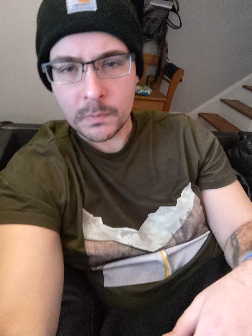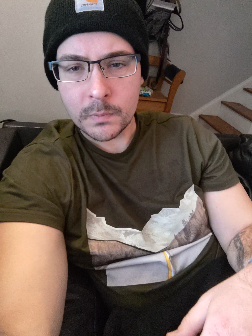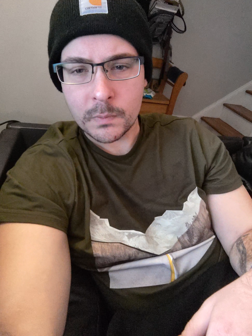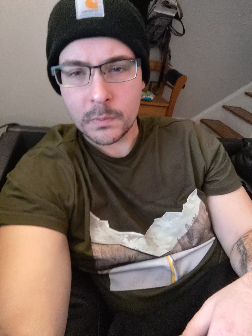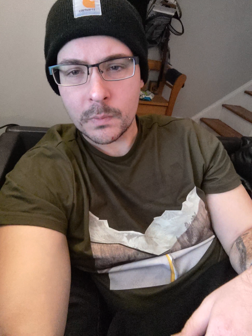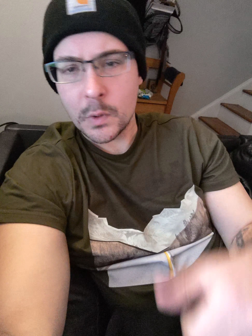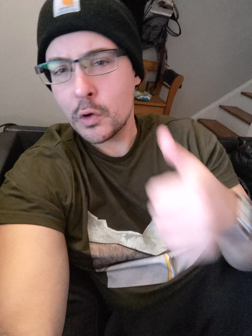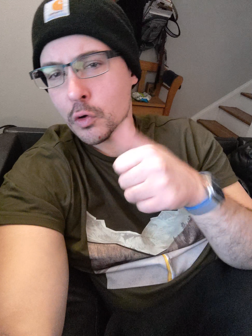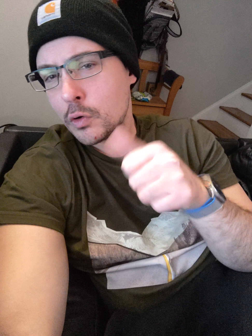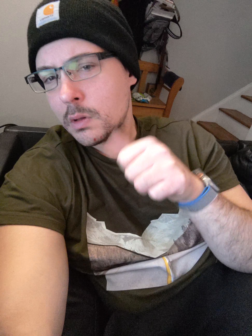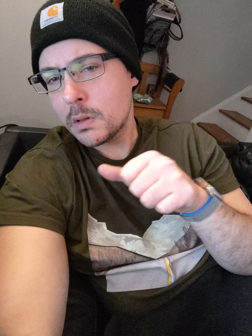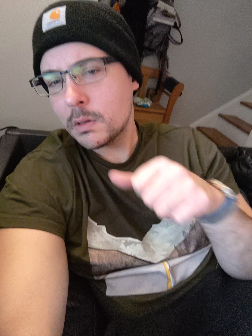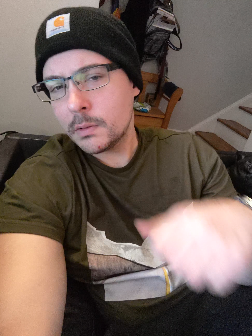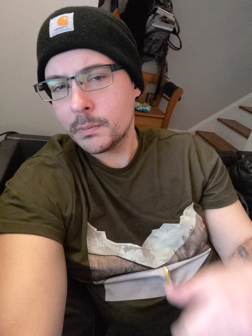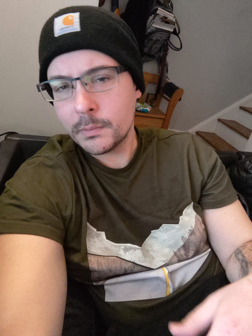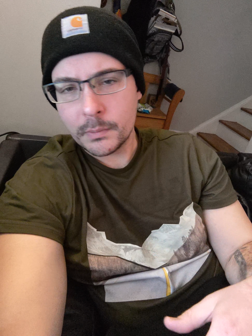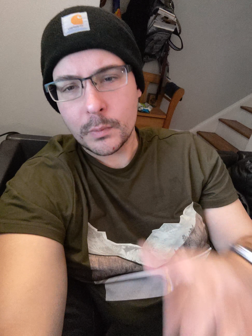girl